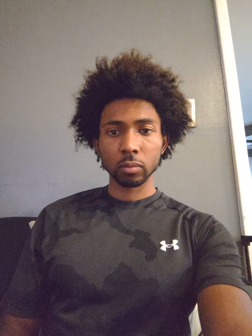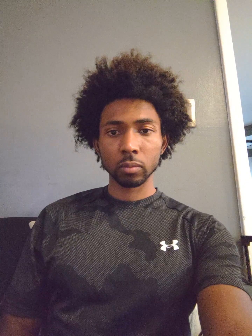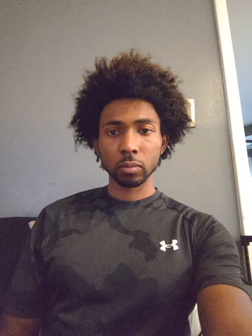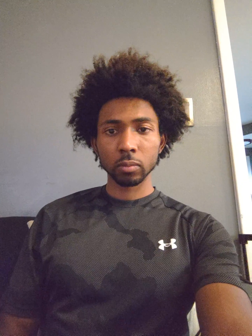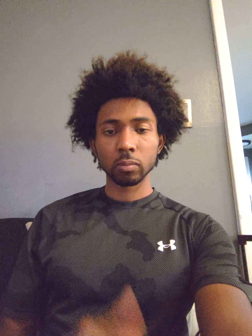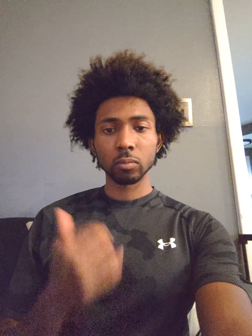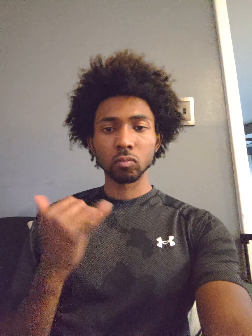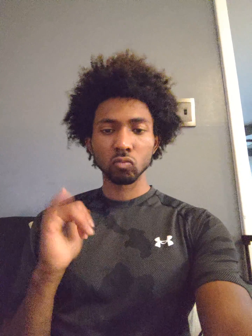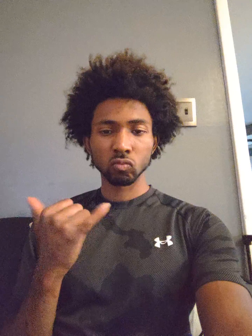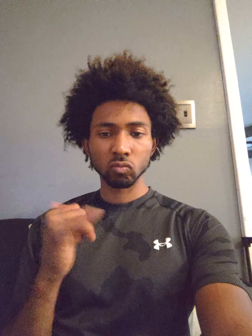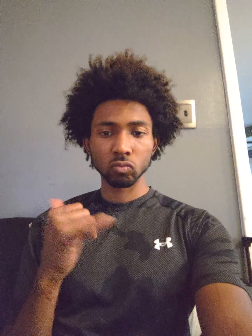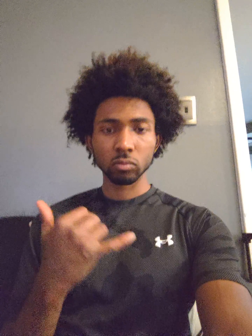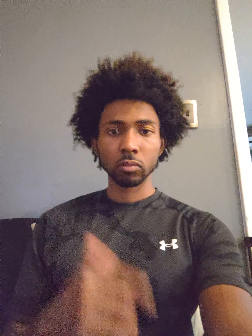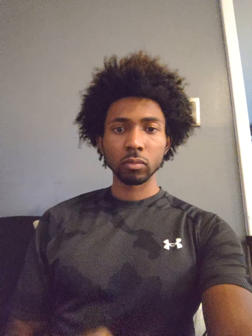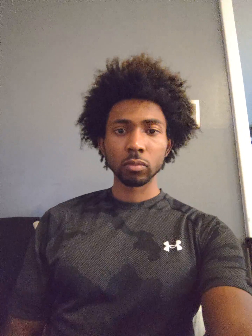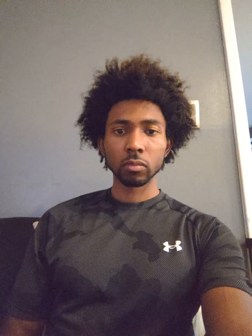party